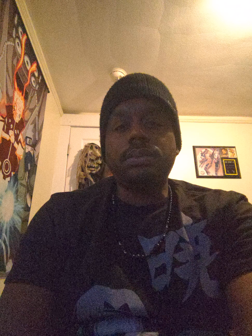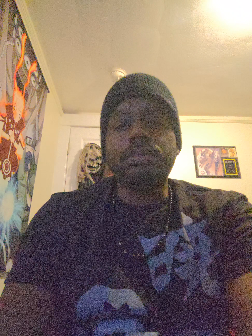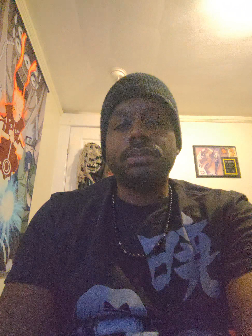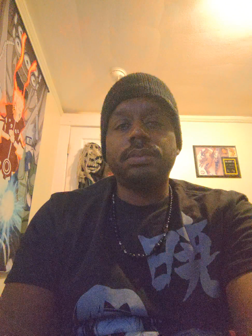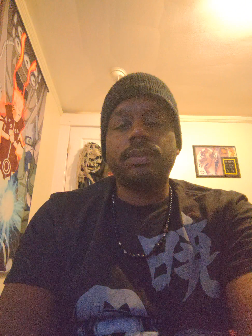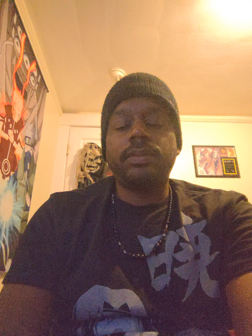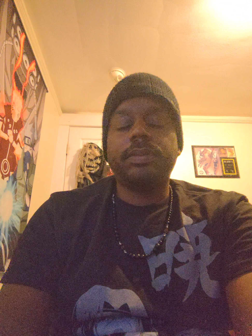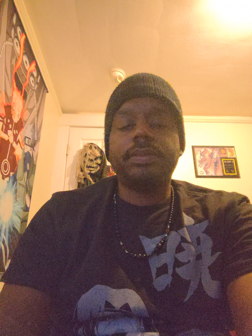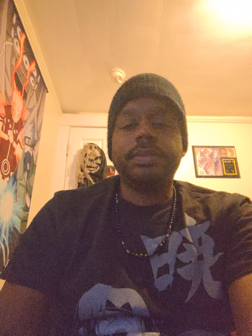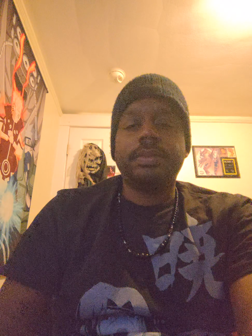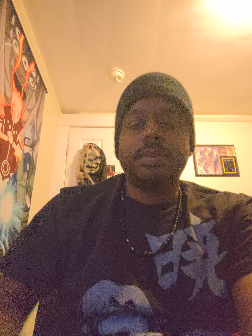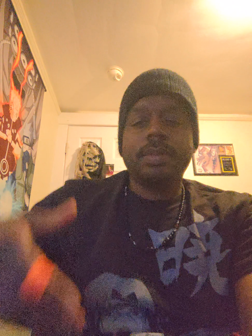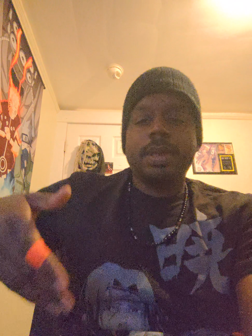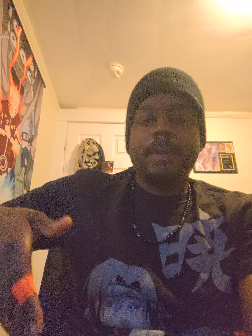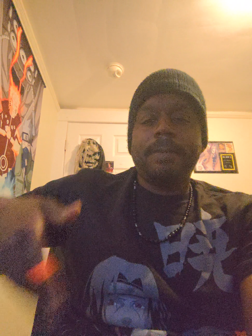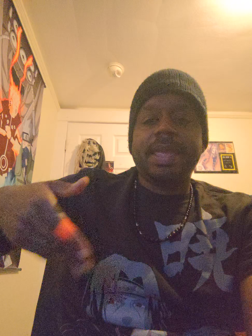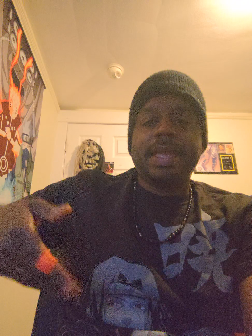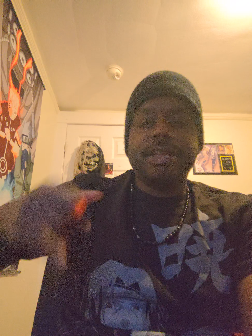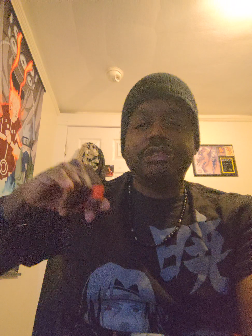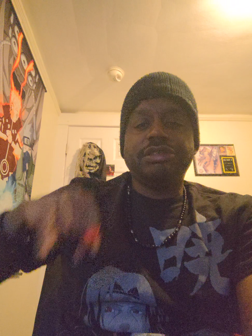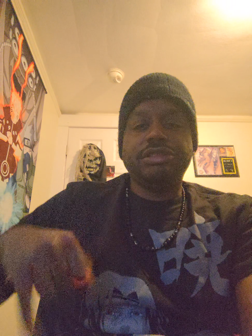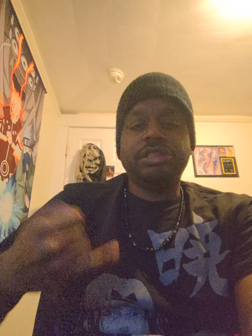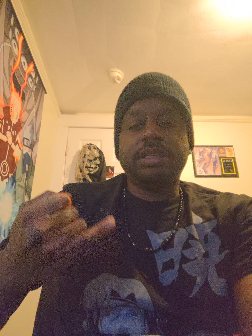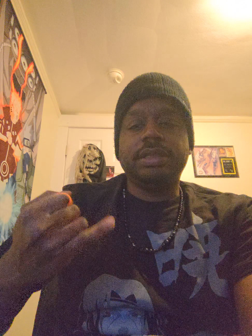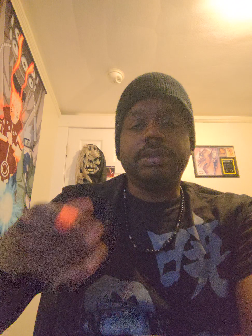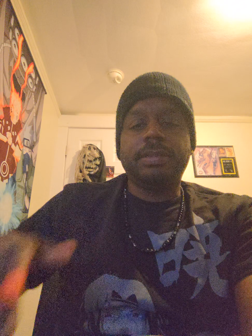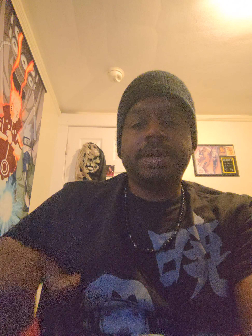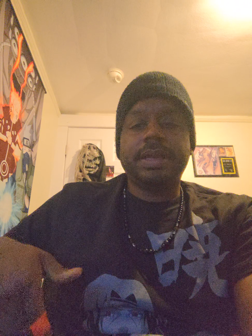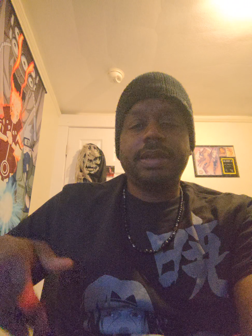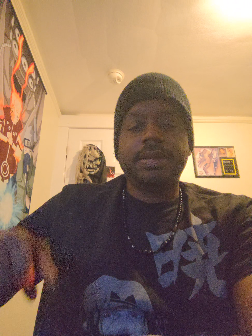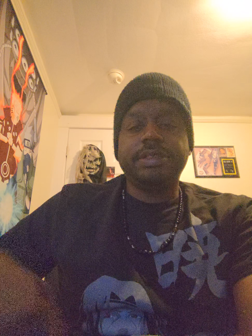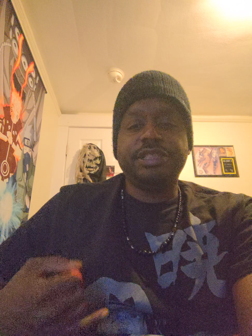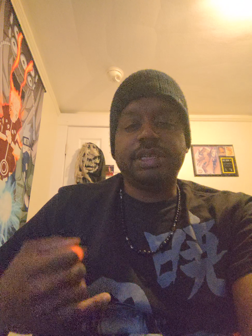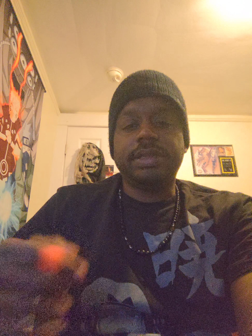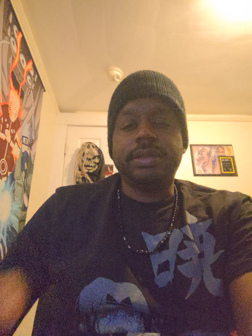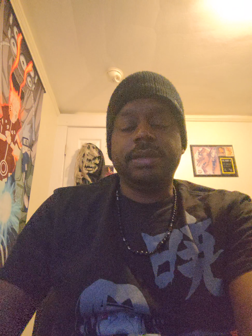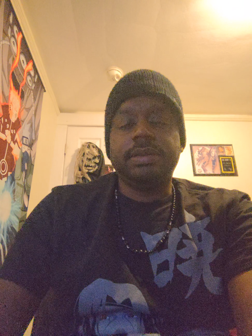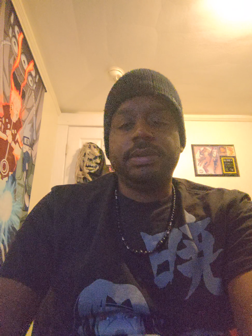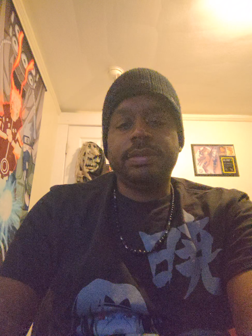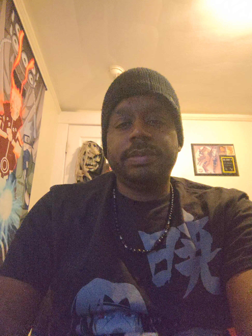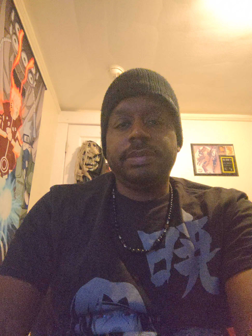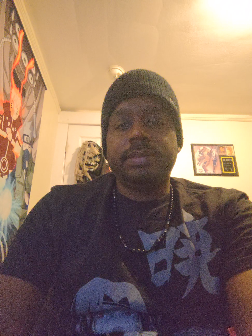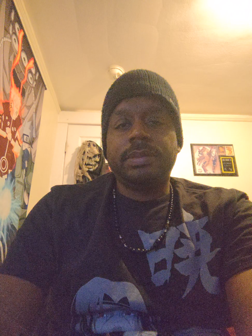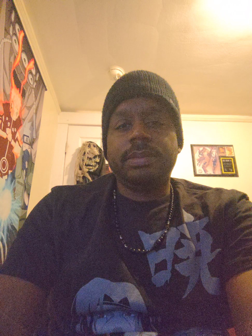jeans